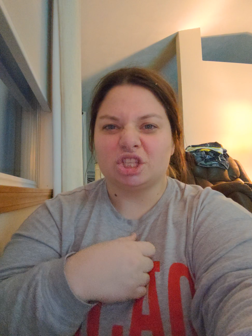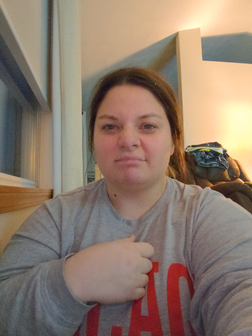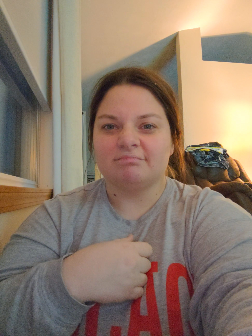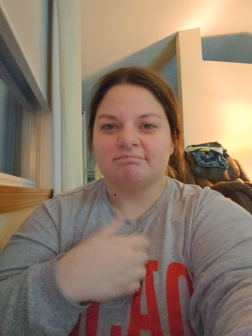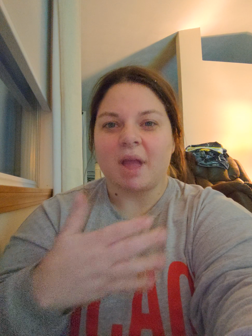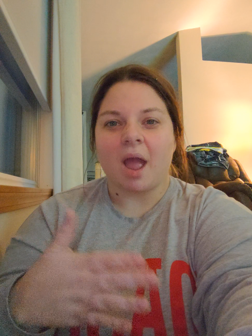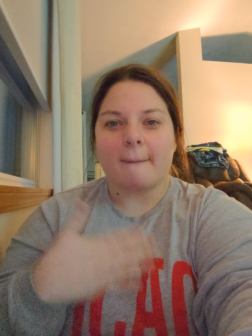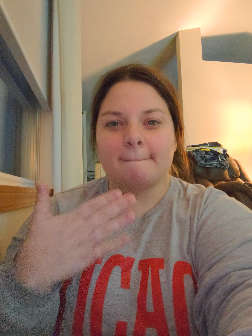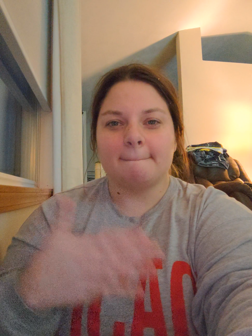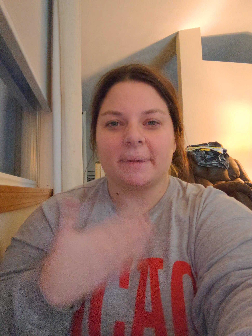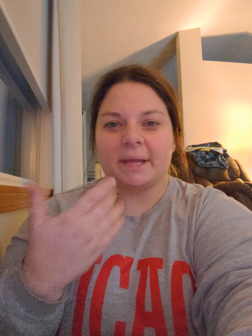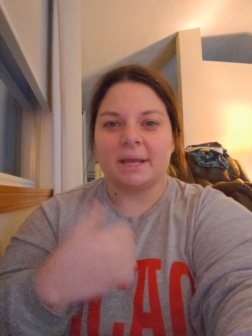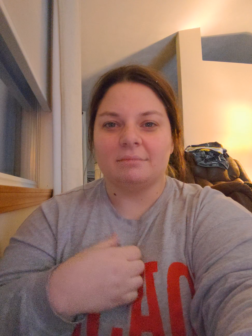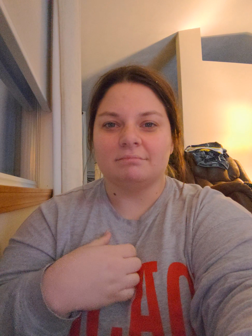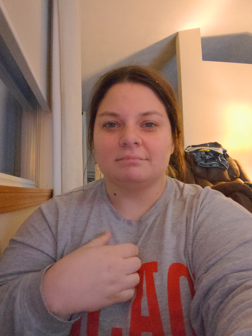happy